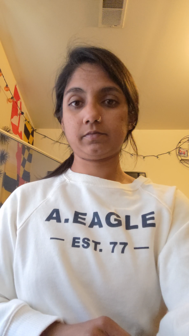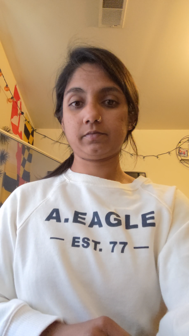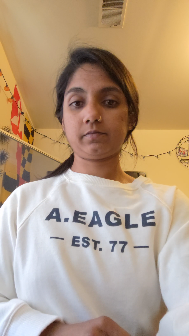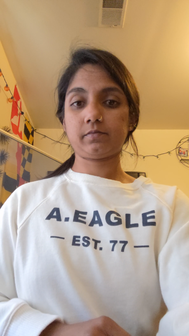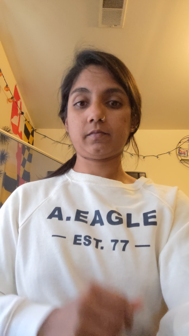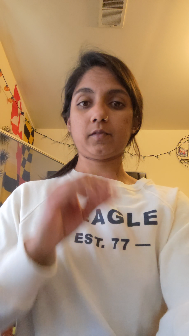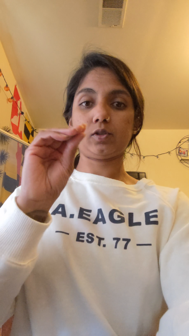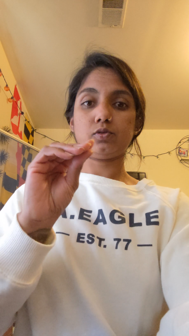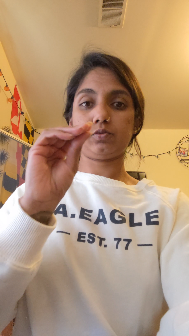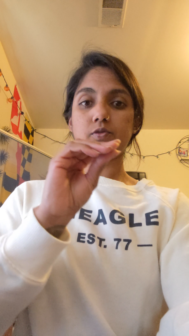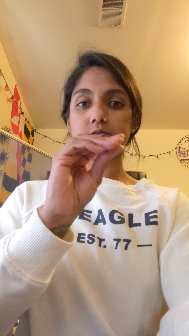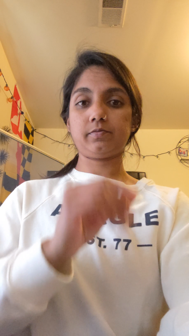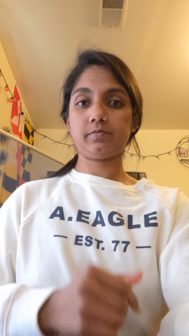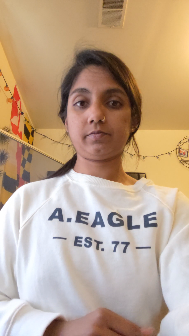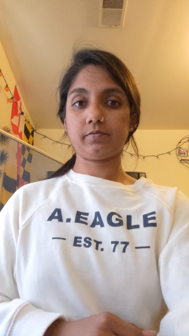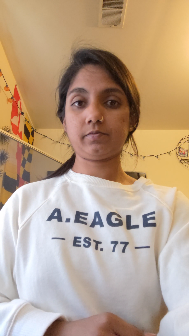dinosaur